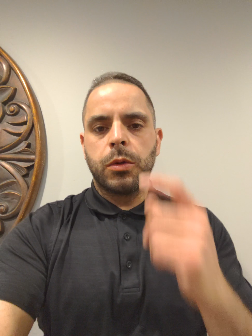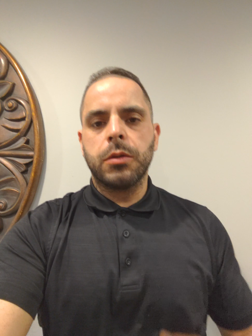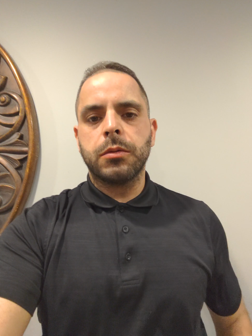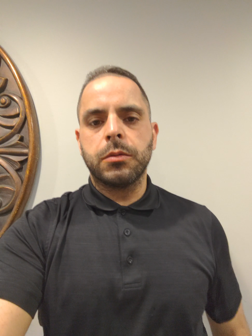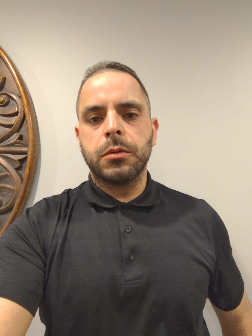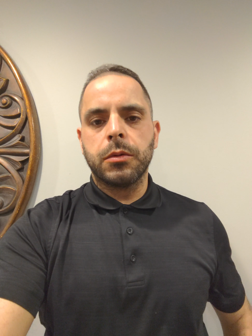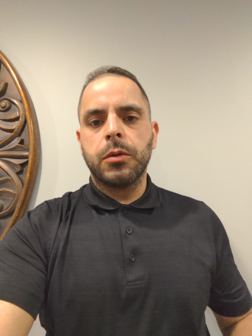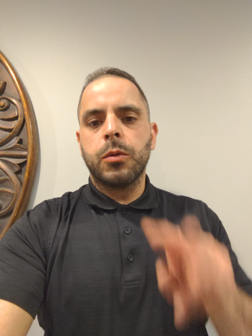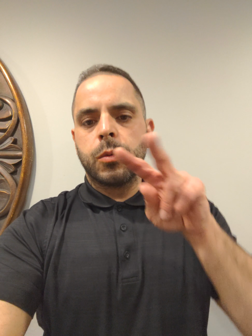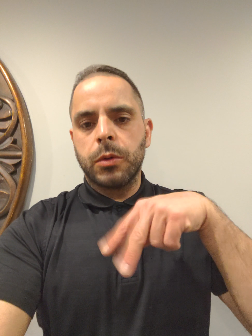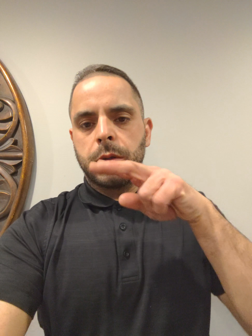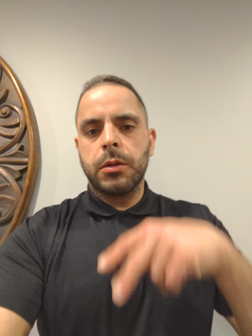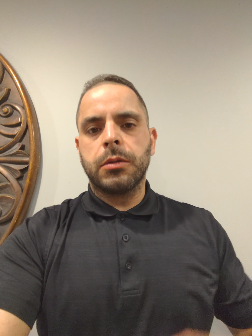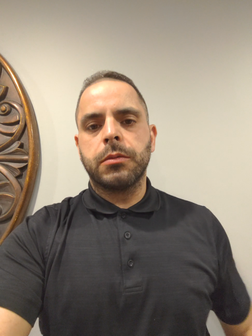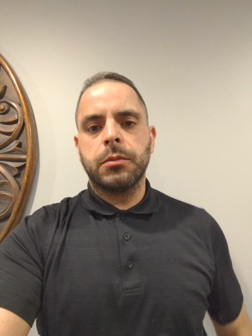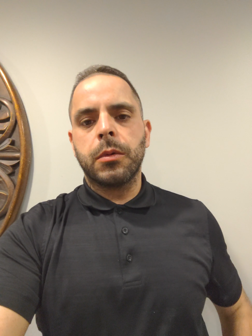read